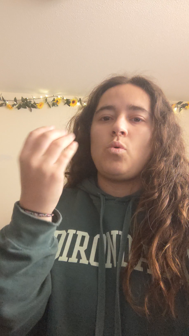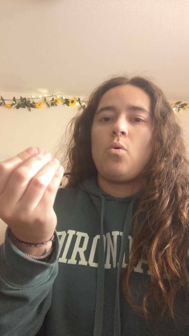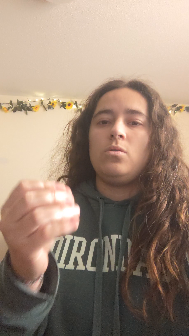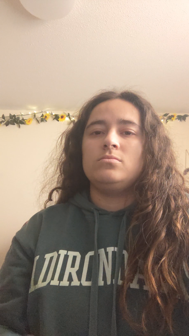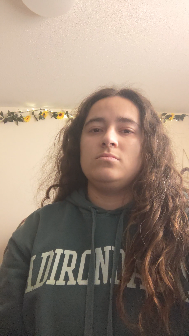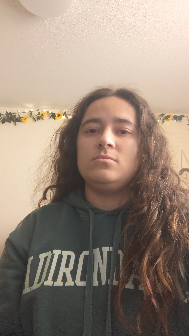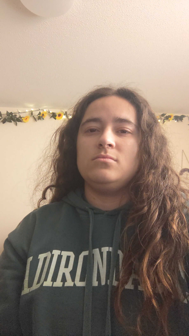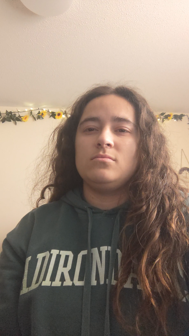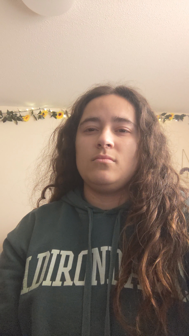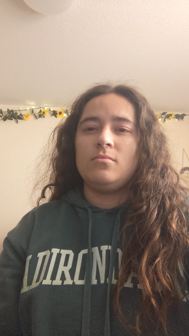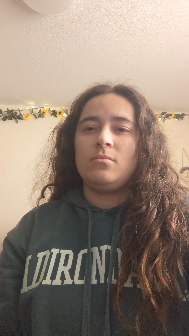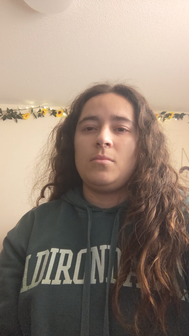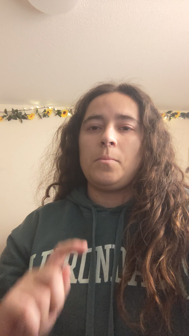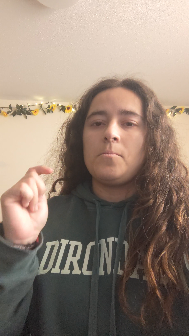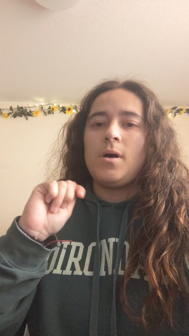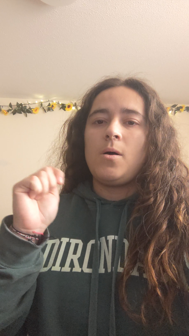bathroom